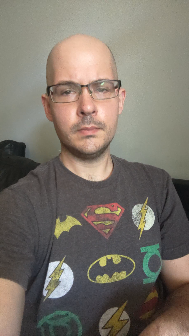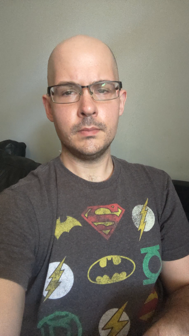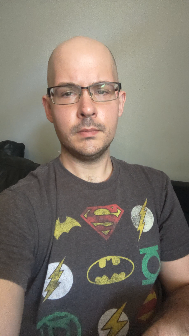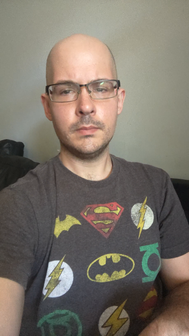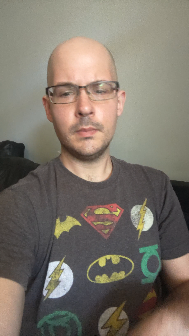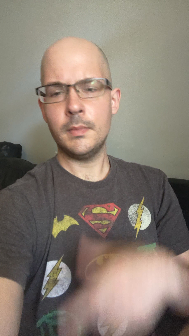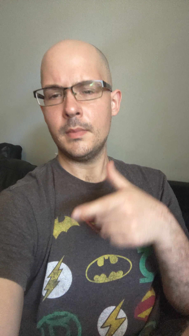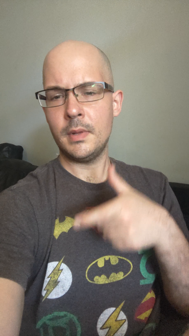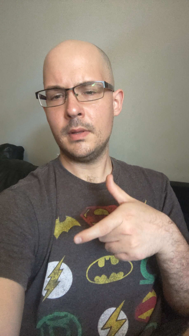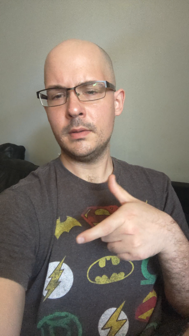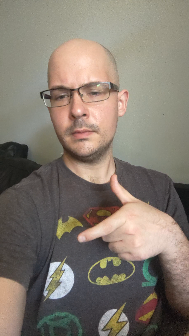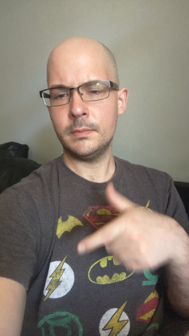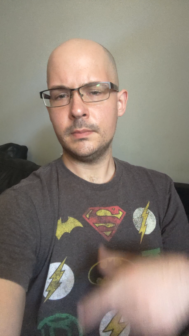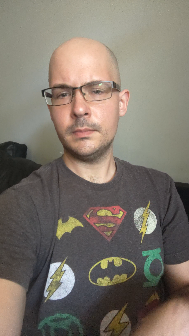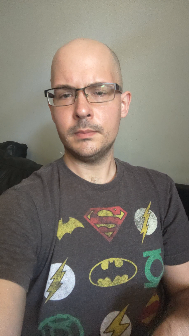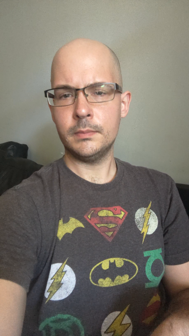plate